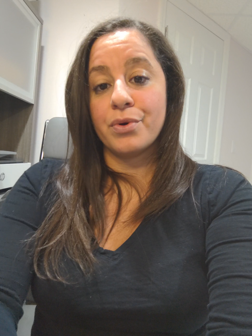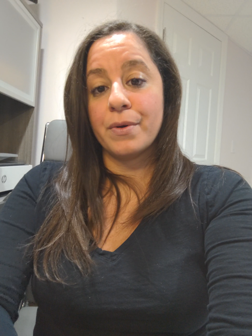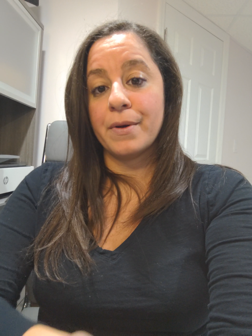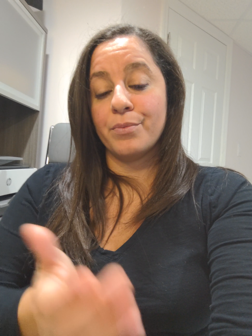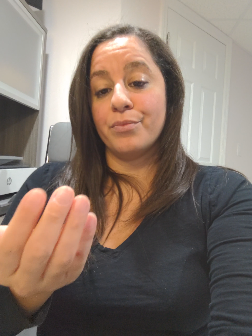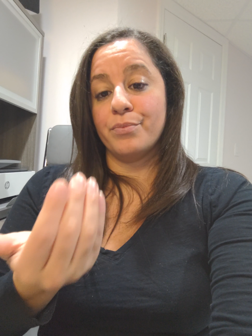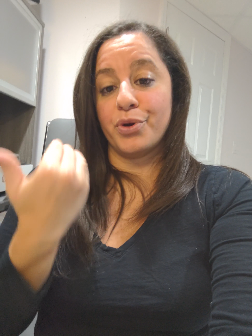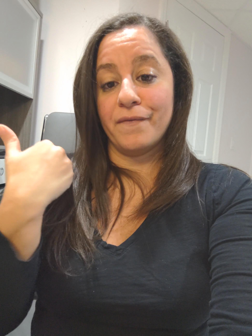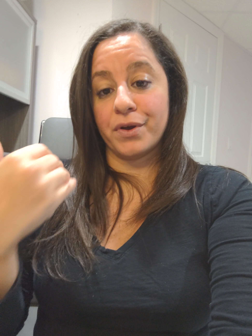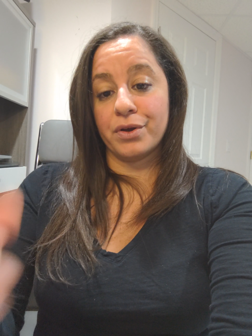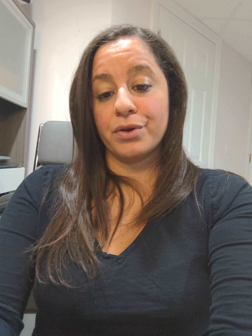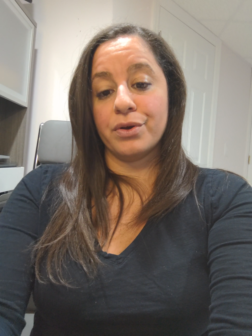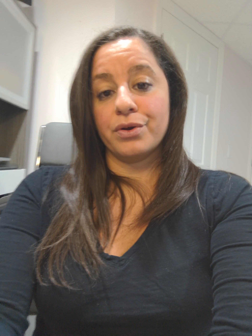before